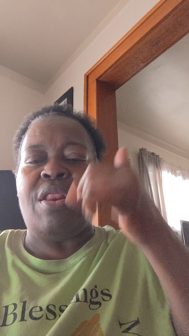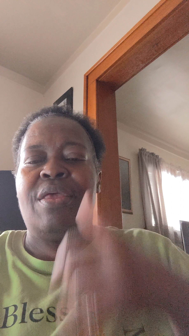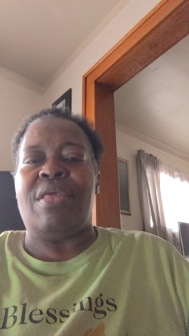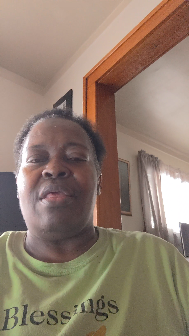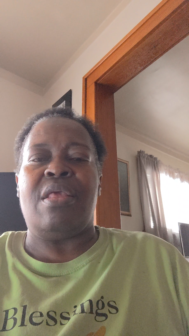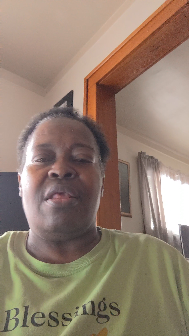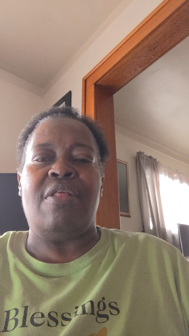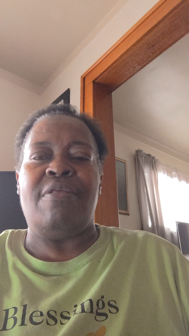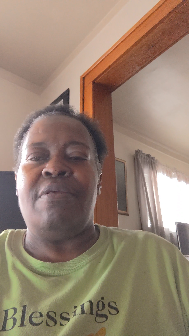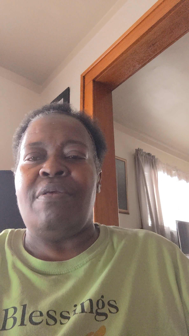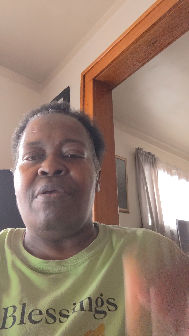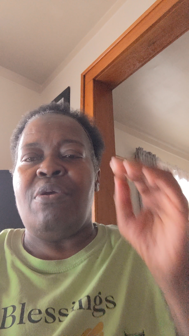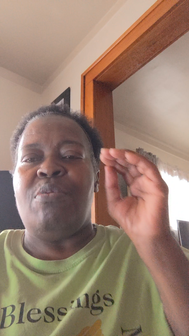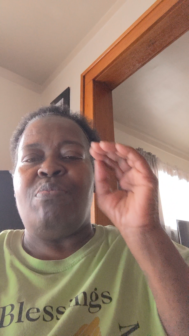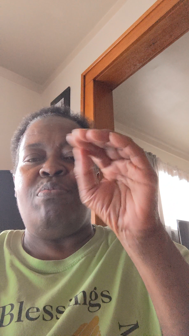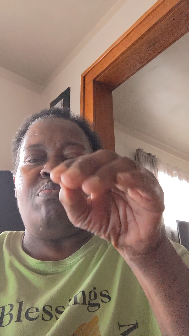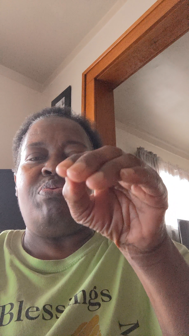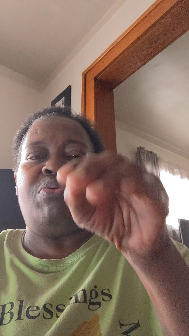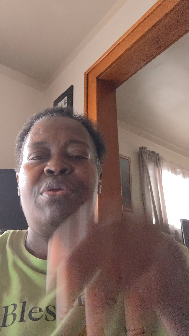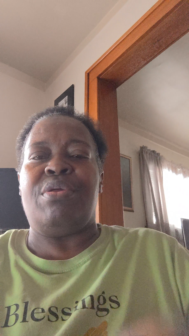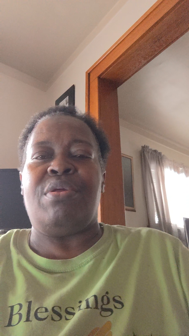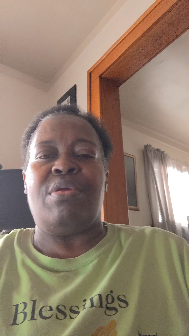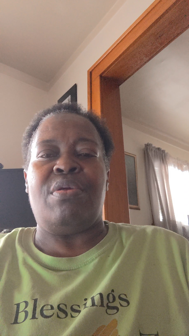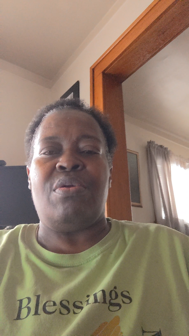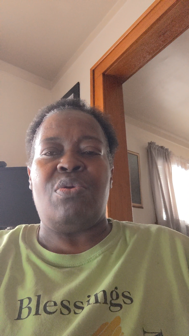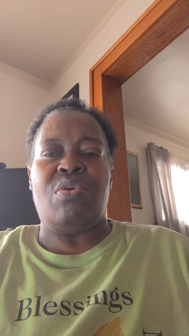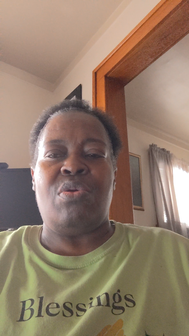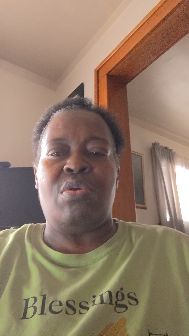put